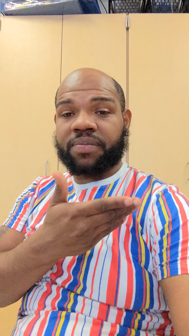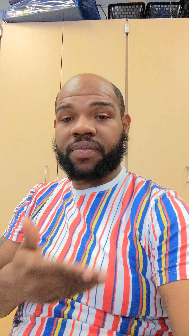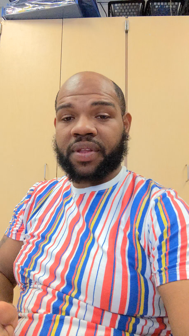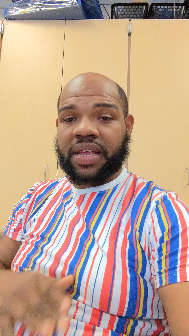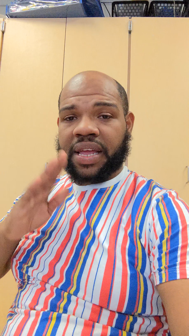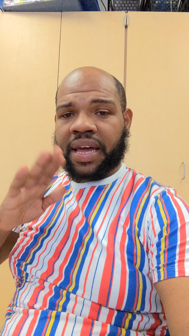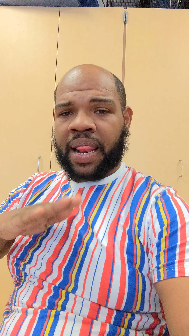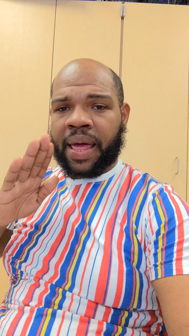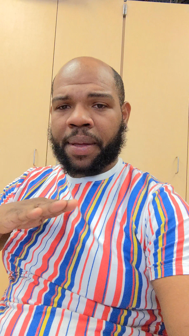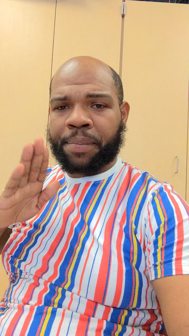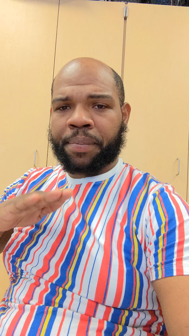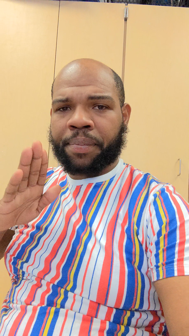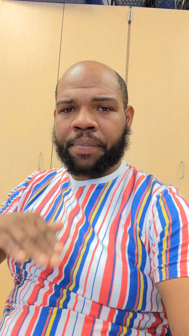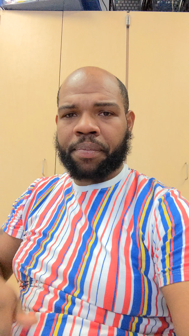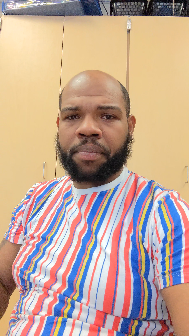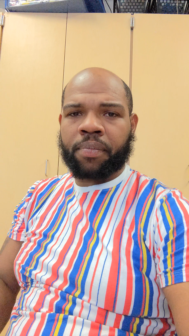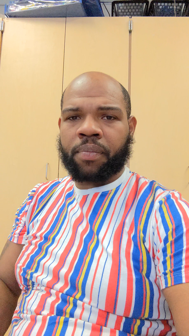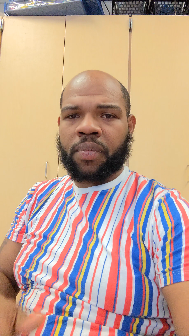clap